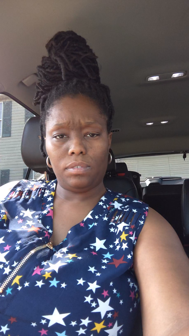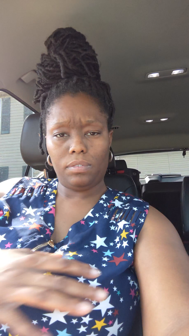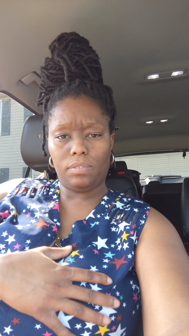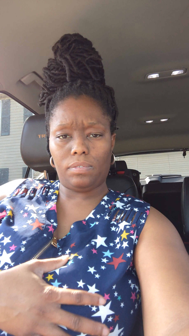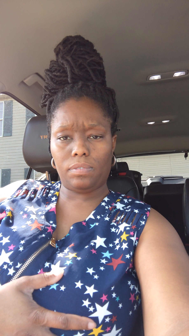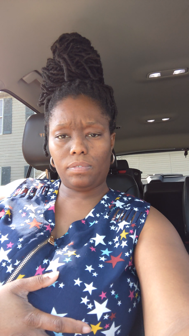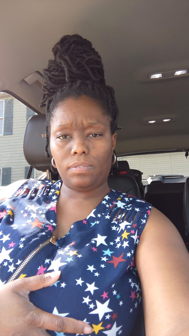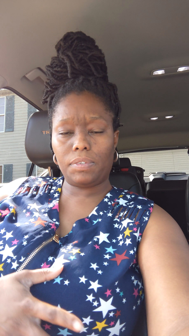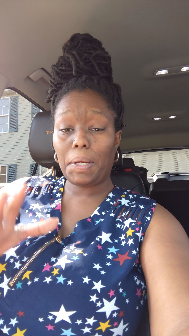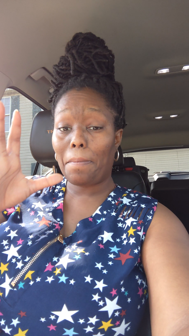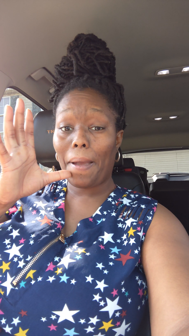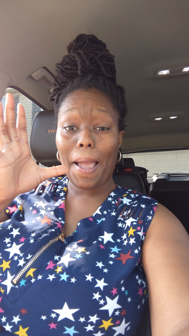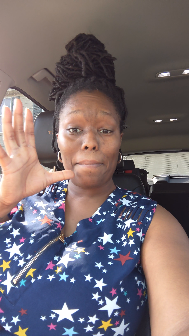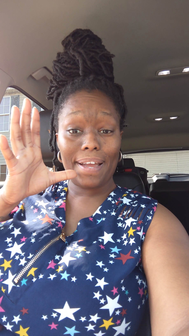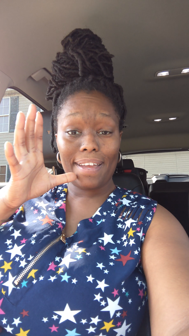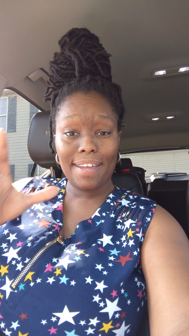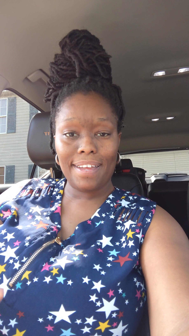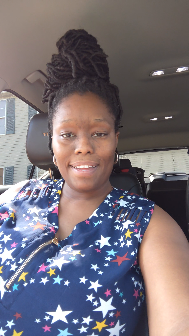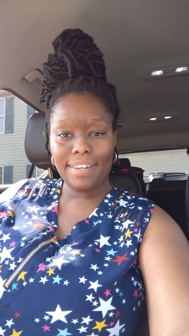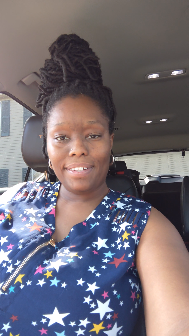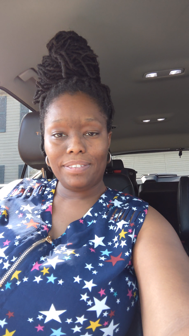mommy